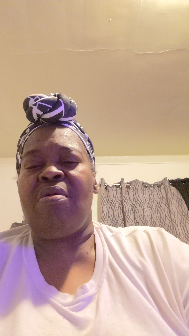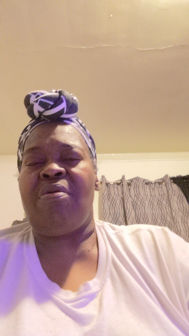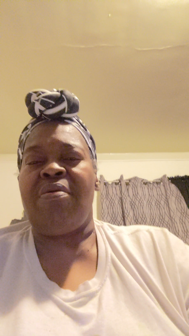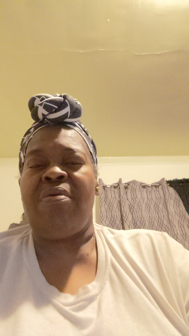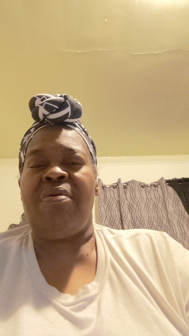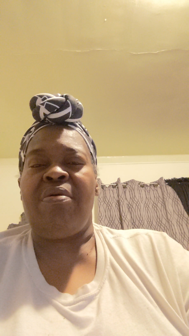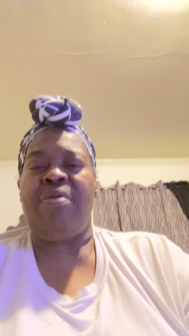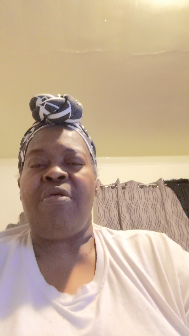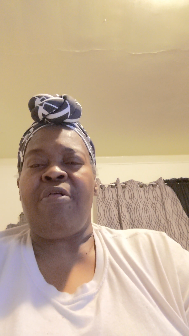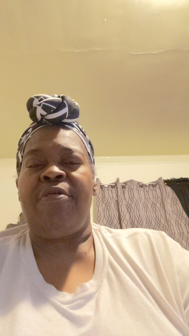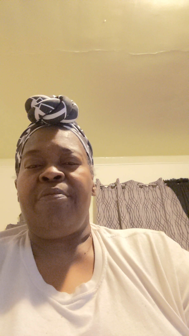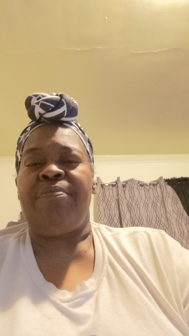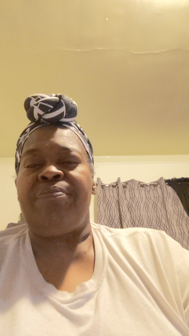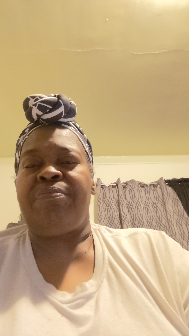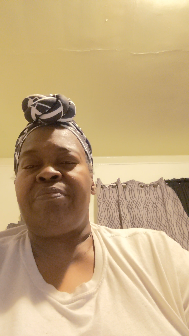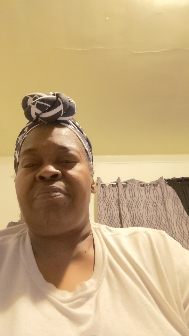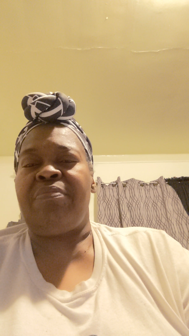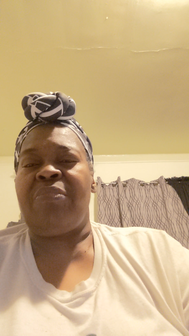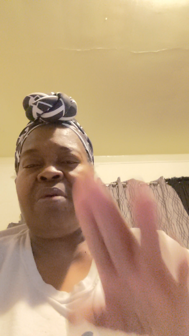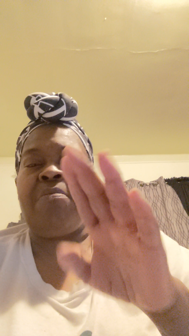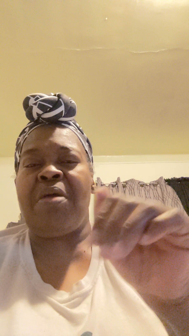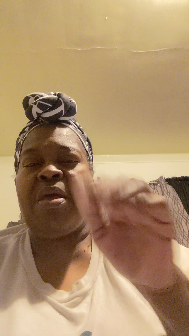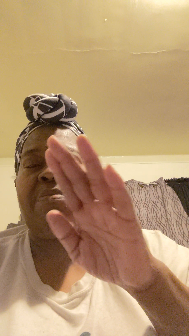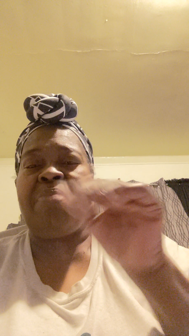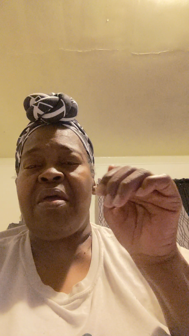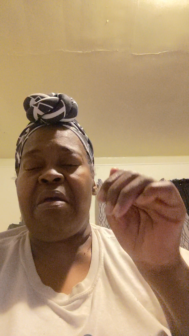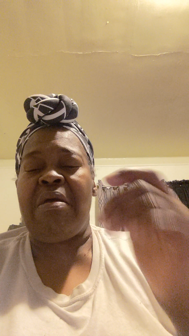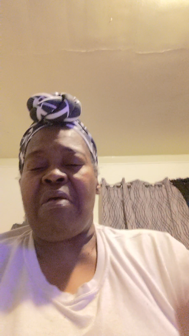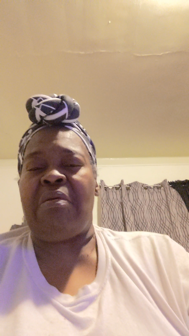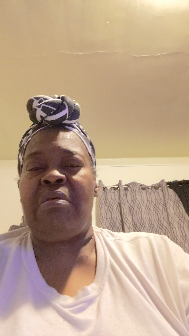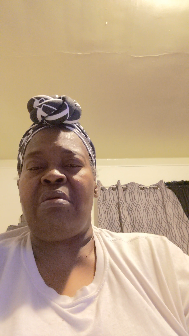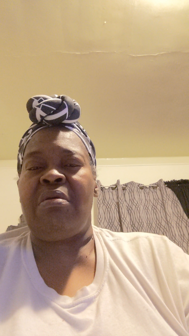baa baa